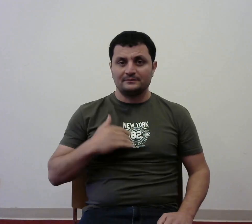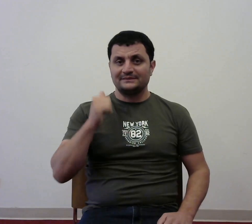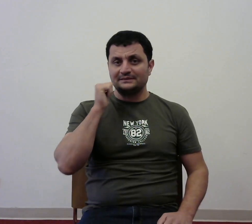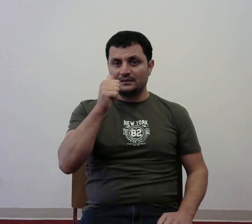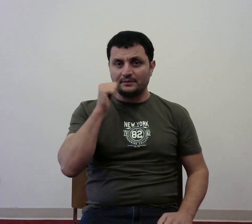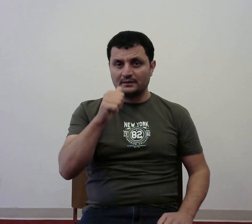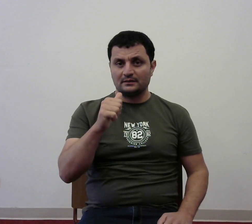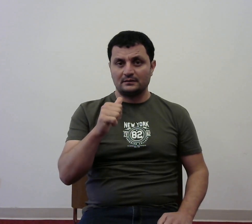sabah